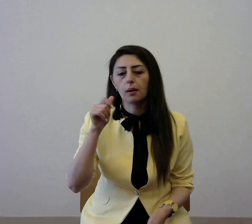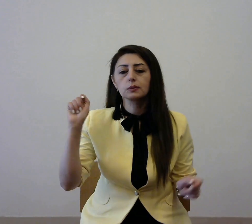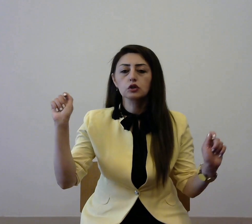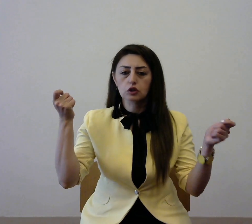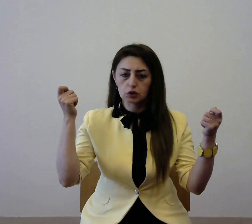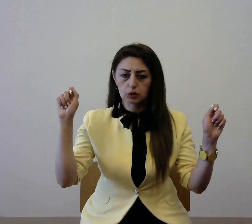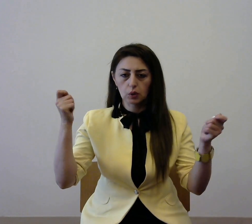toya